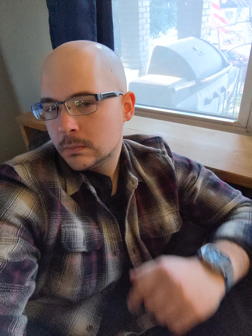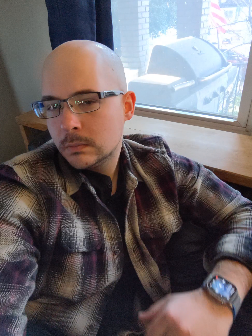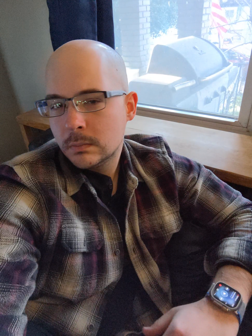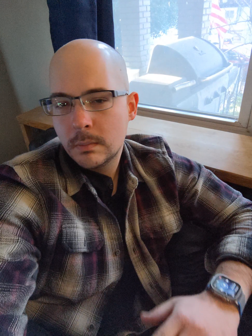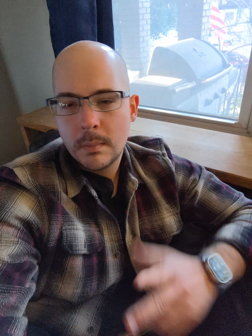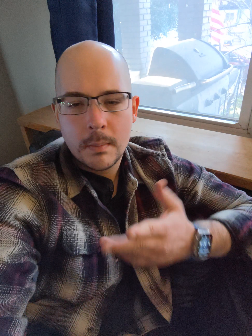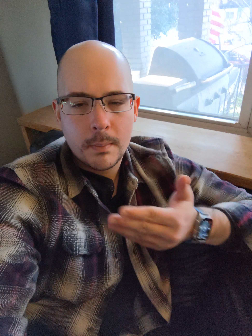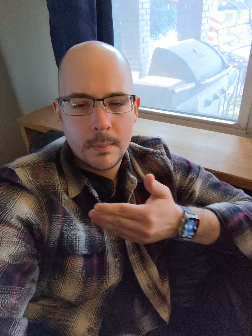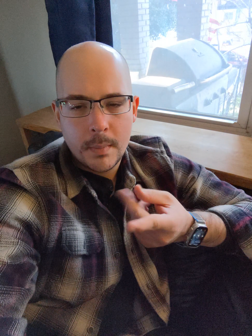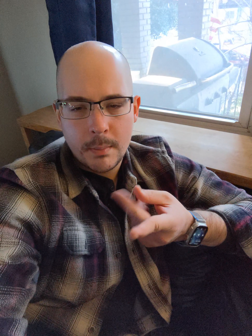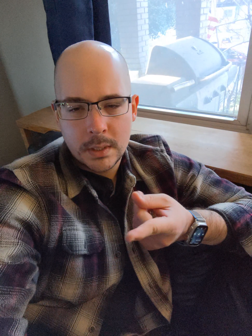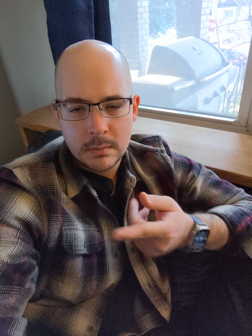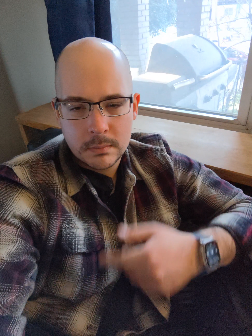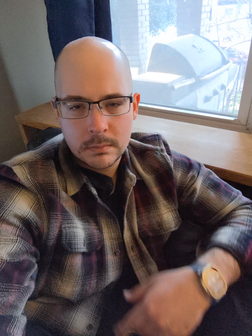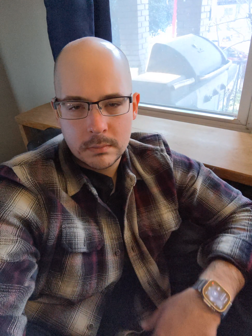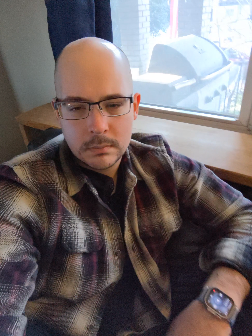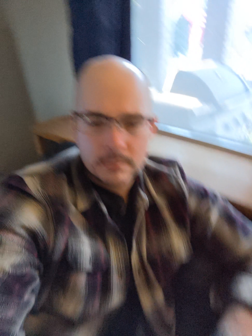puppy